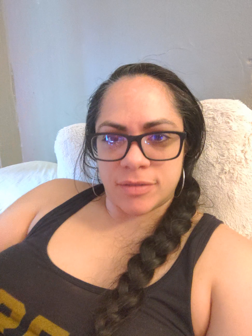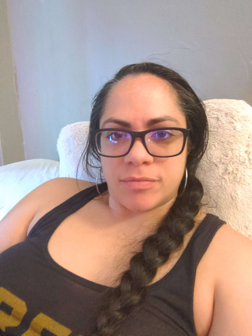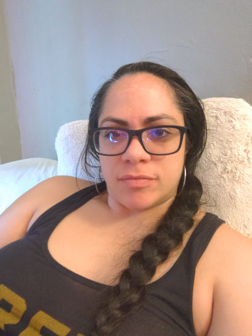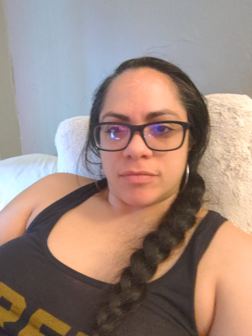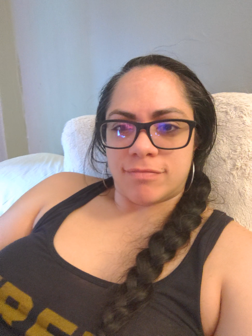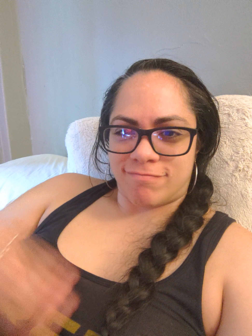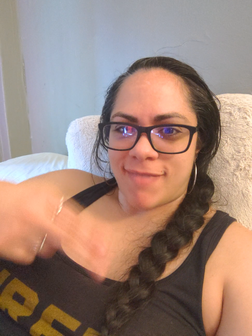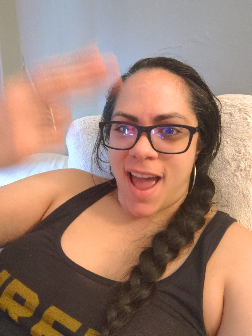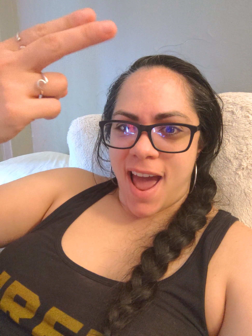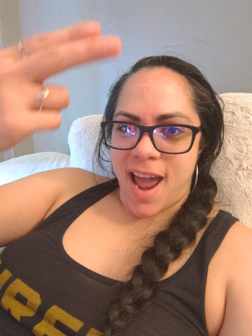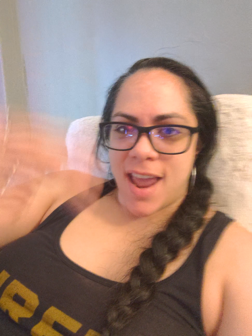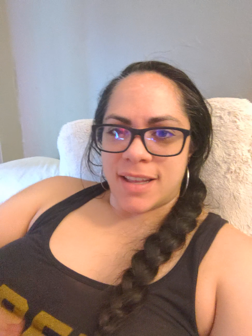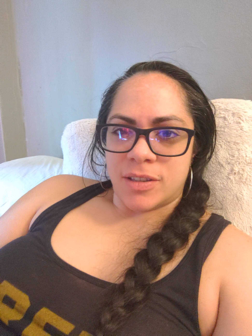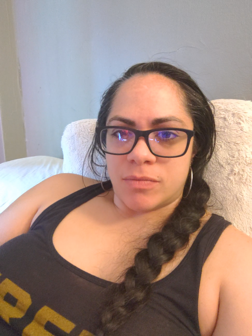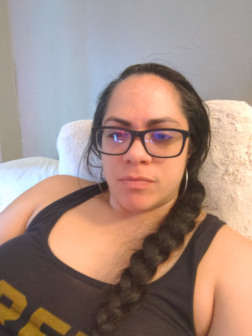high